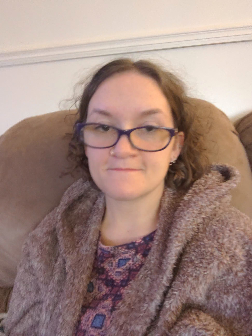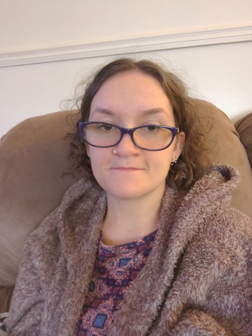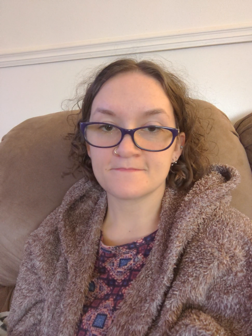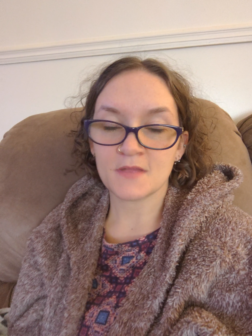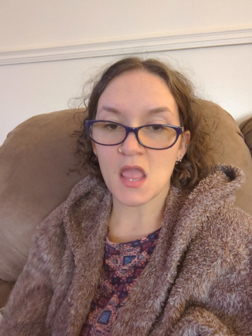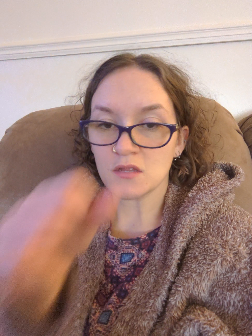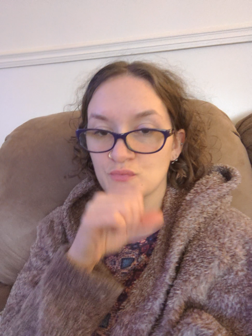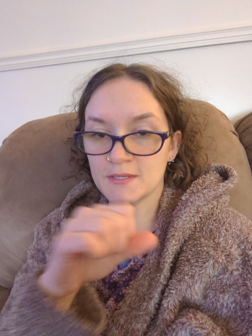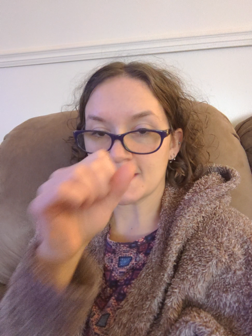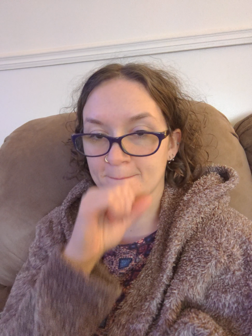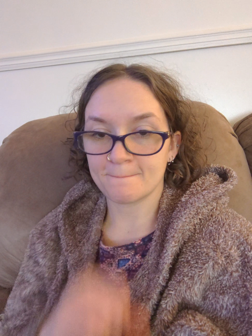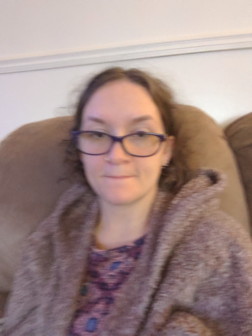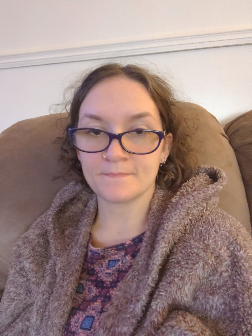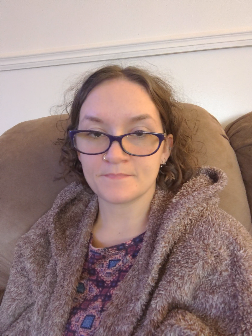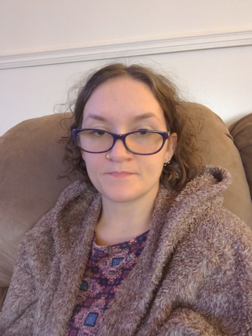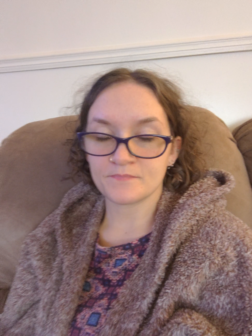ice cream